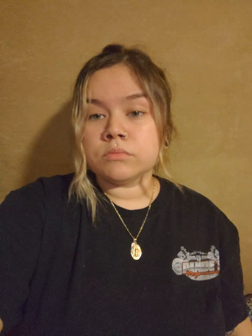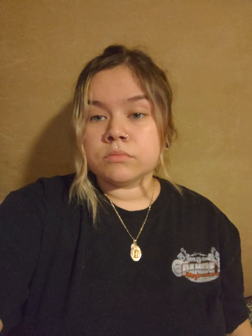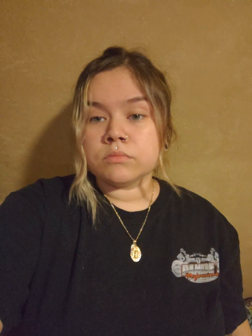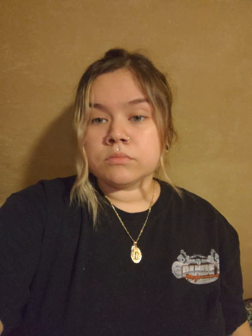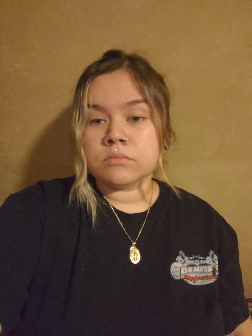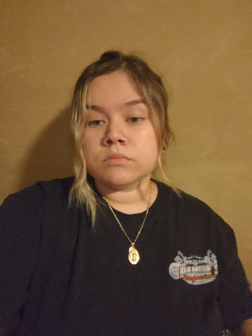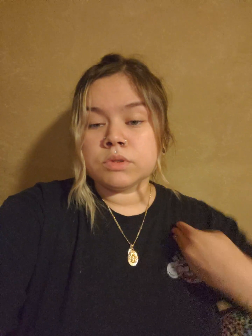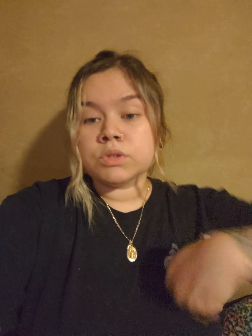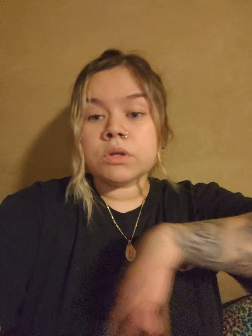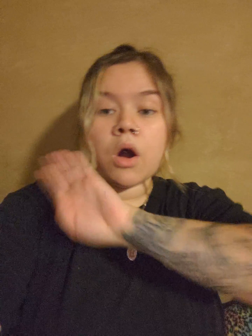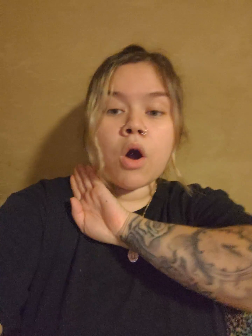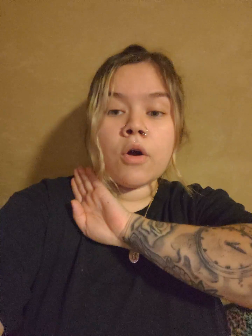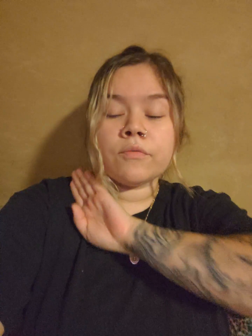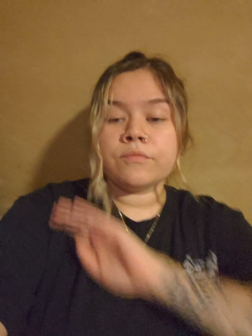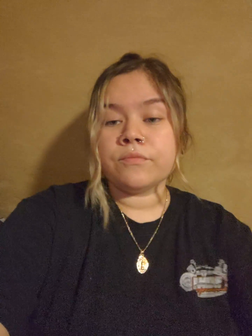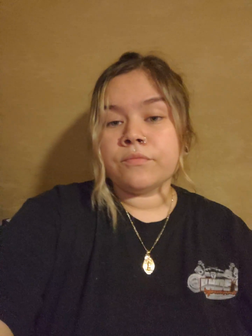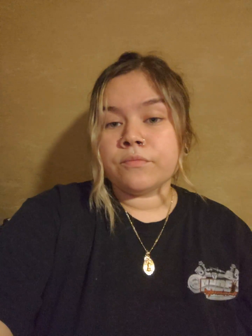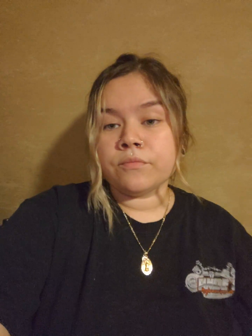scarf